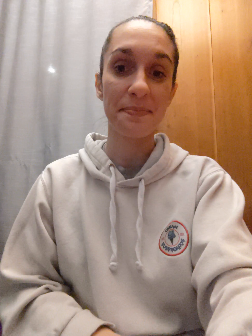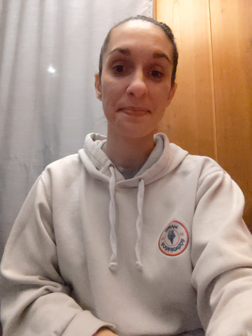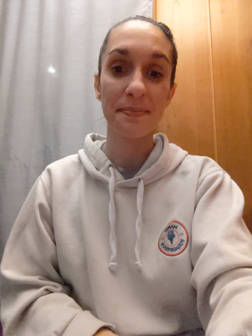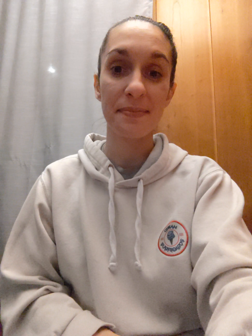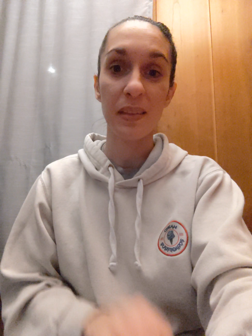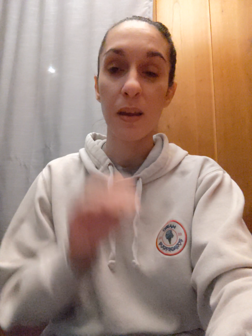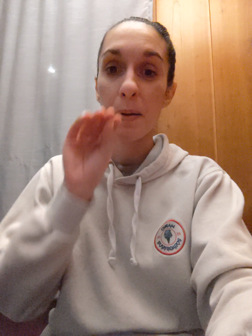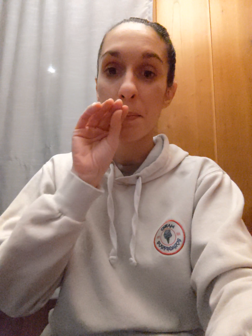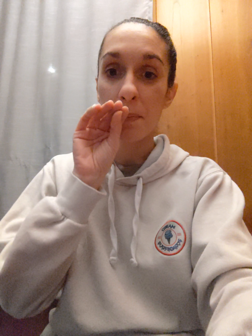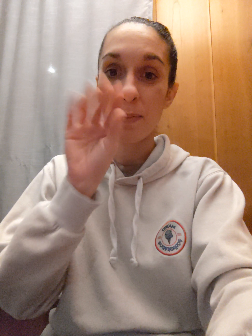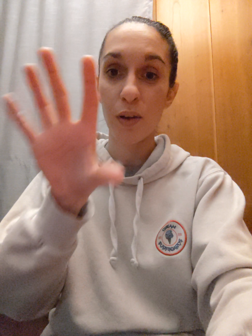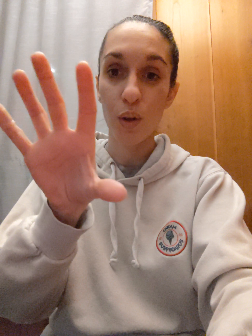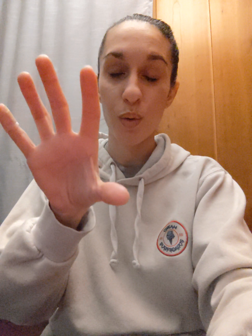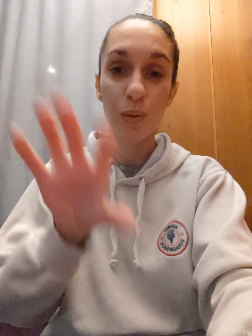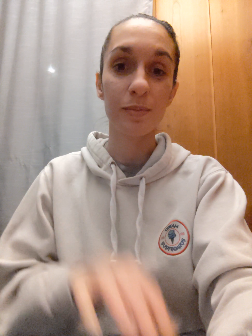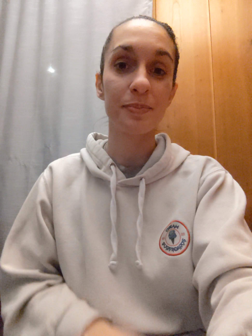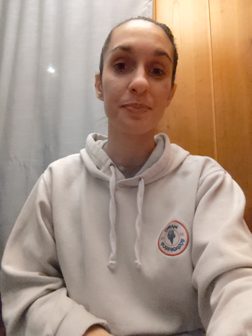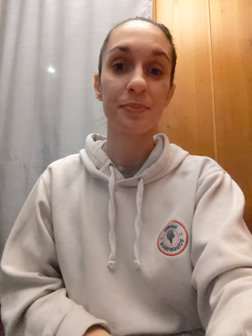blow